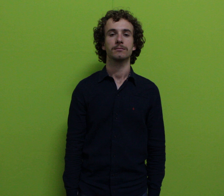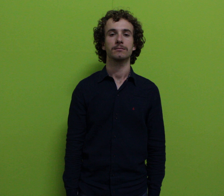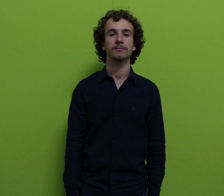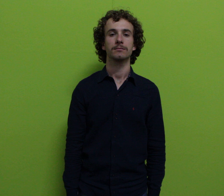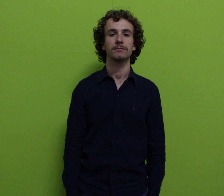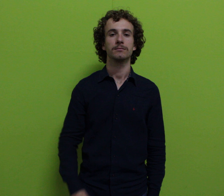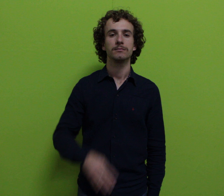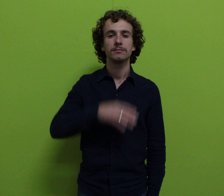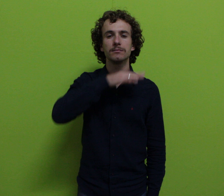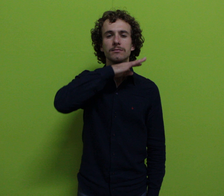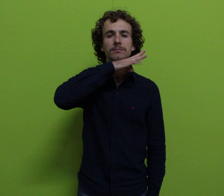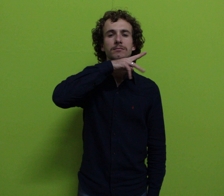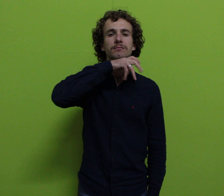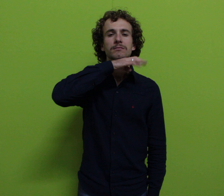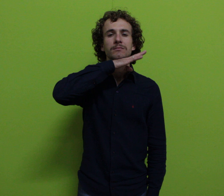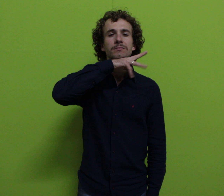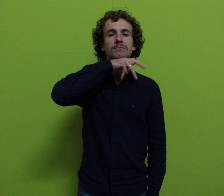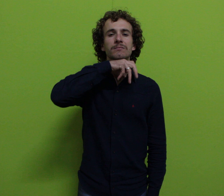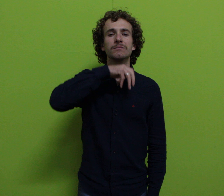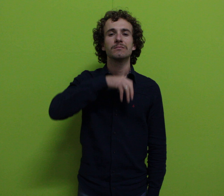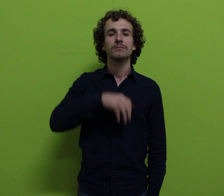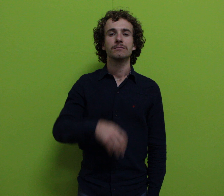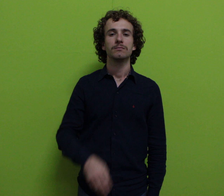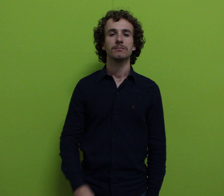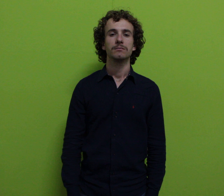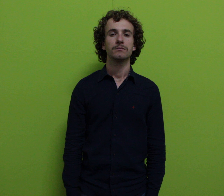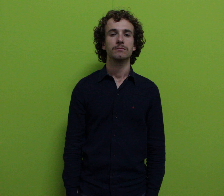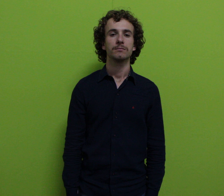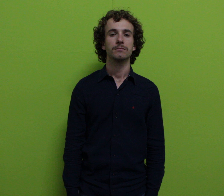ruim